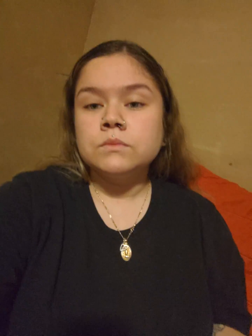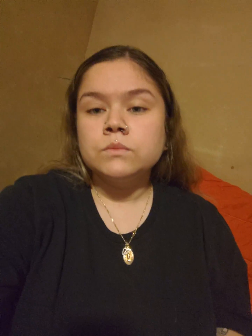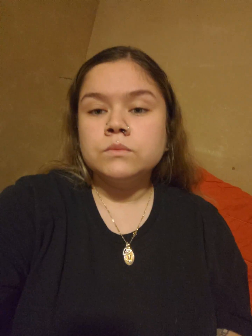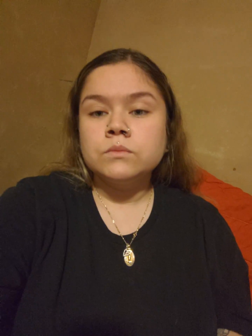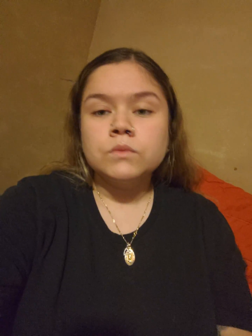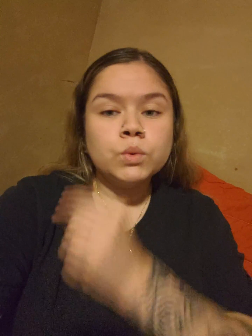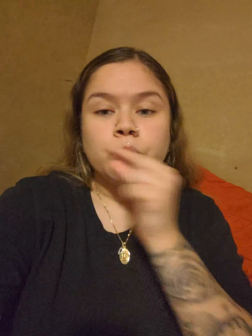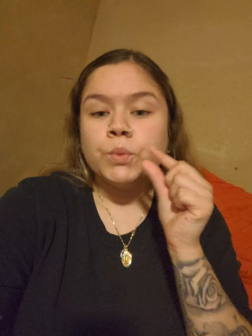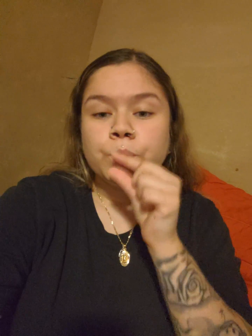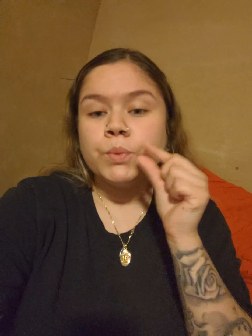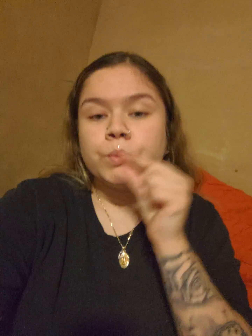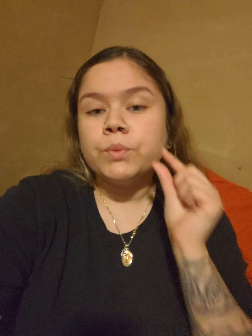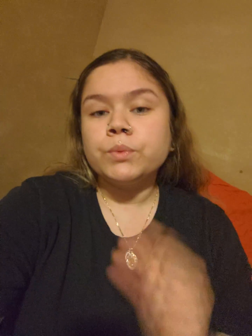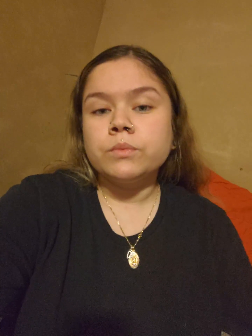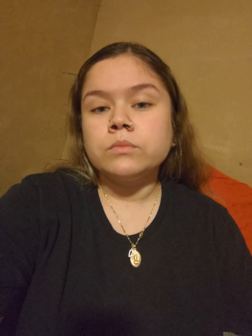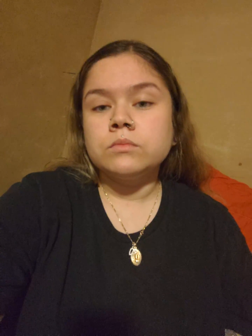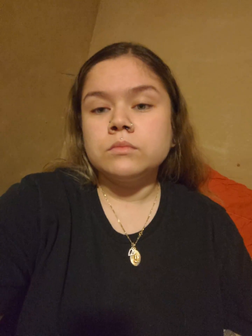glue